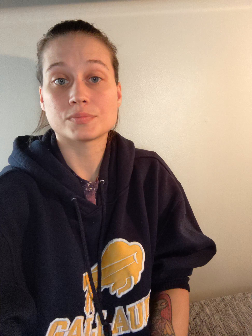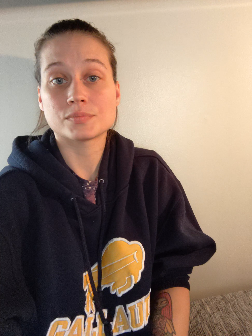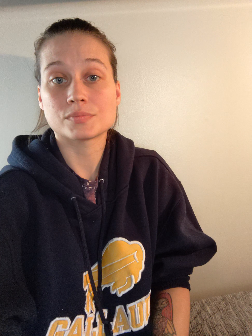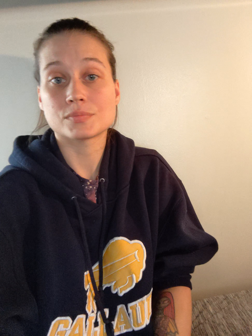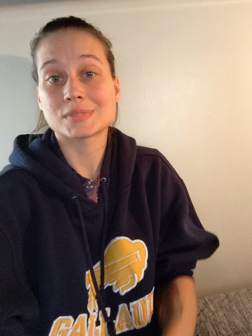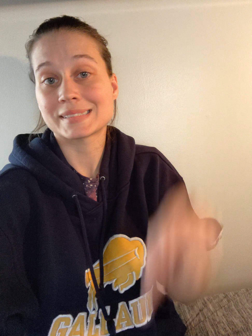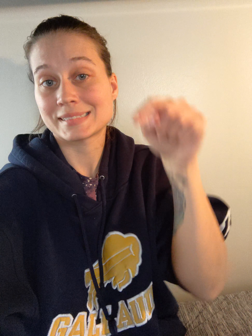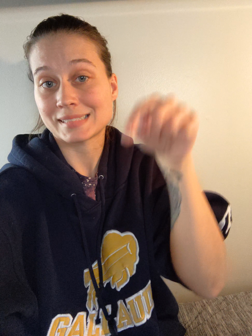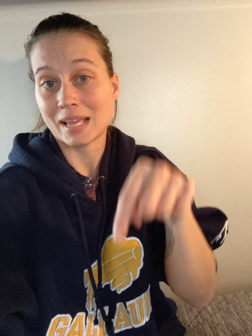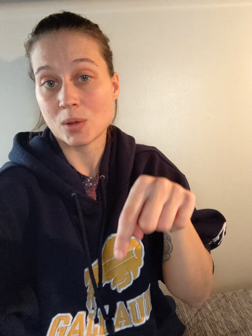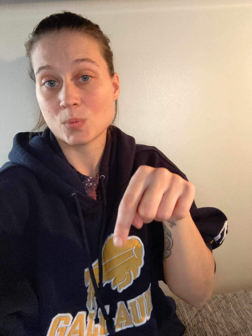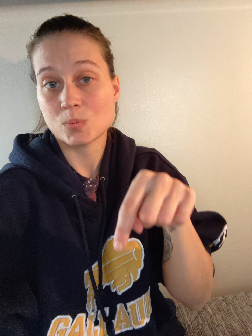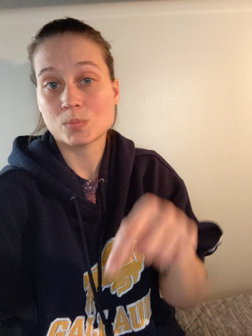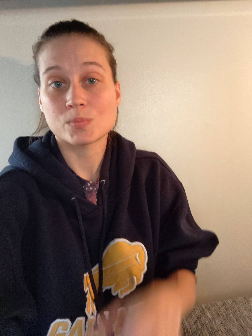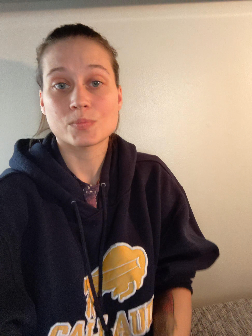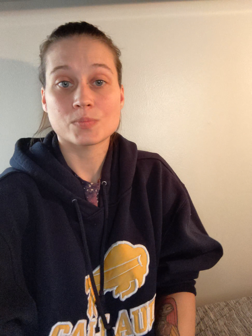down